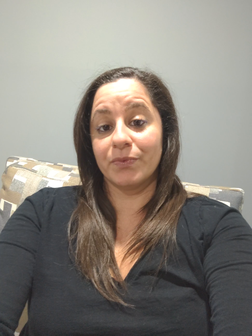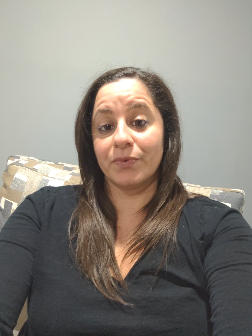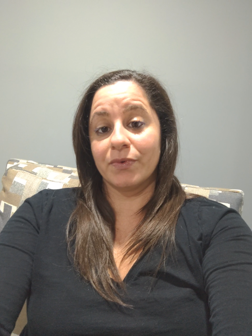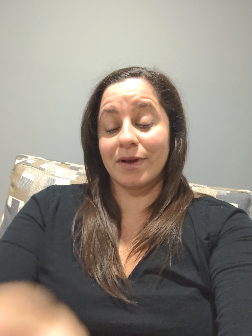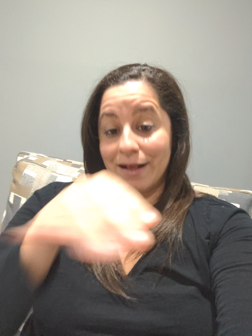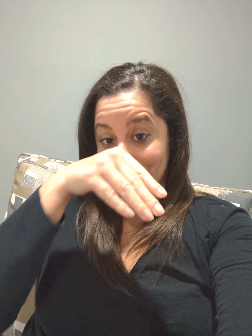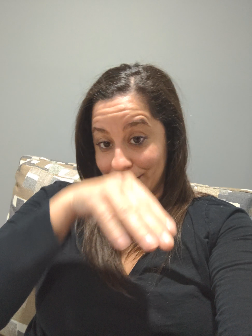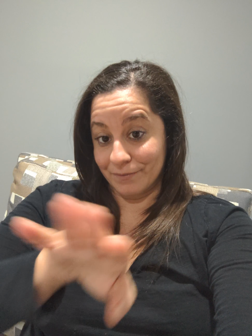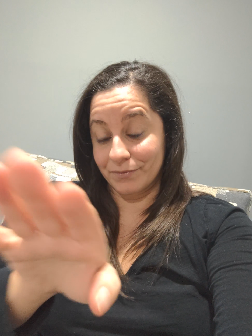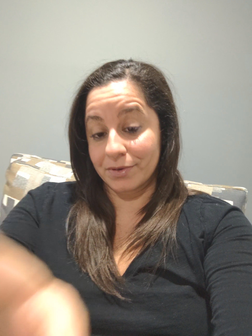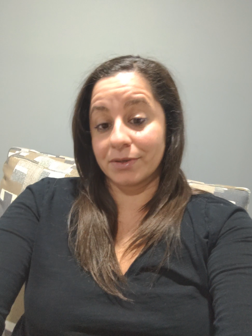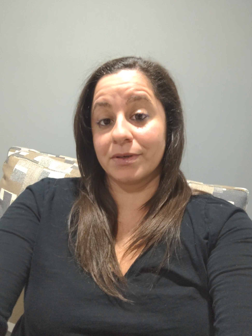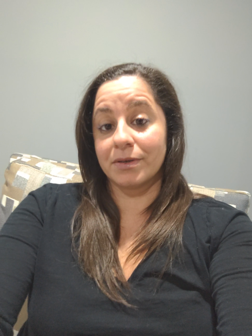elephant